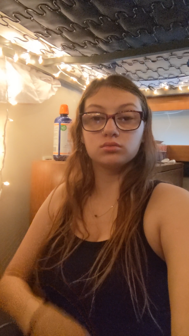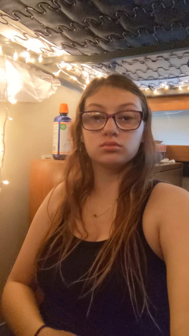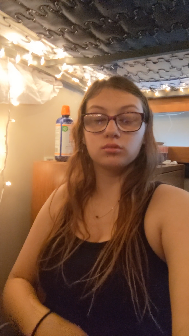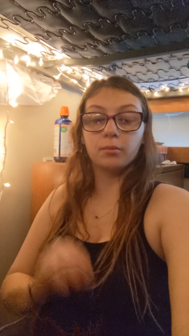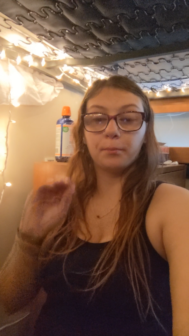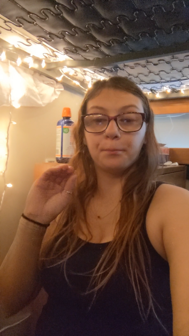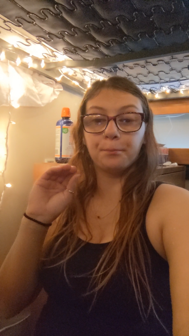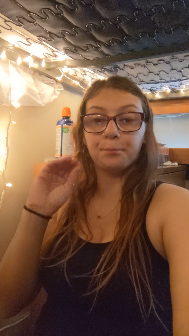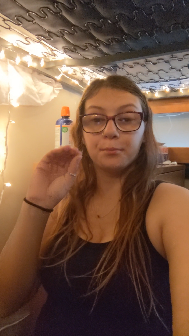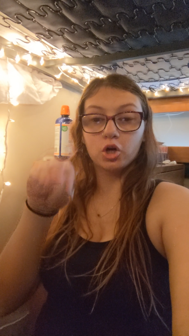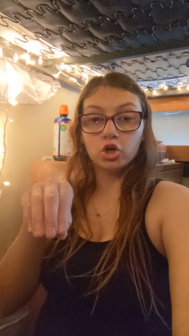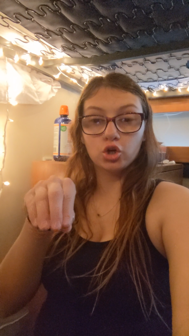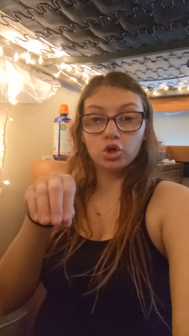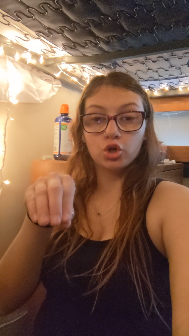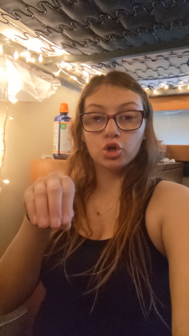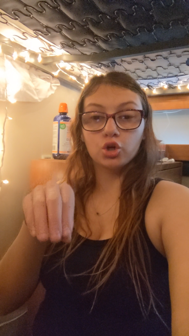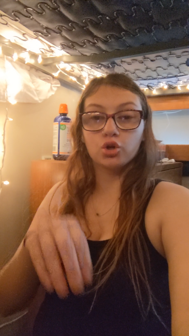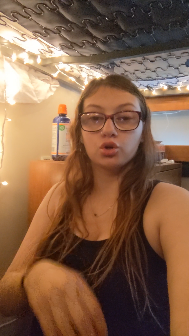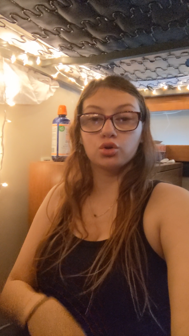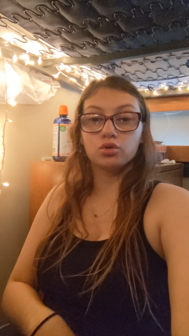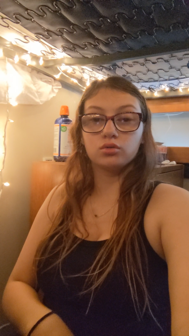put